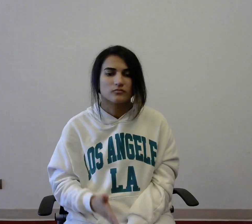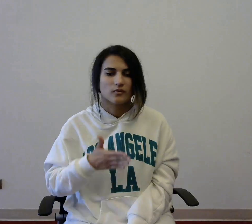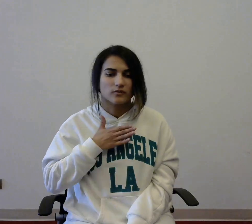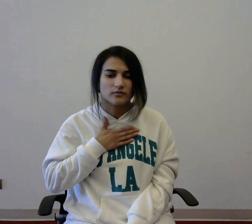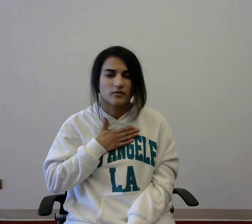mən